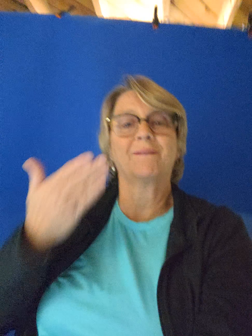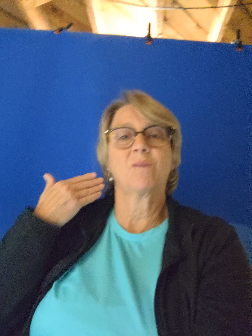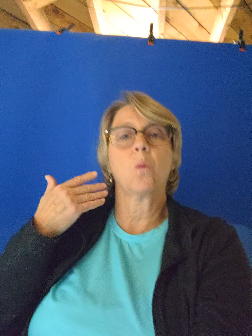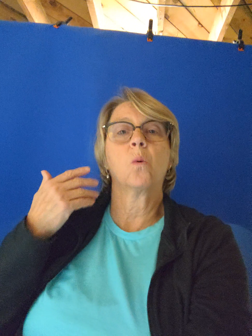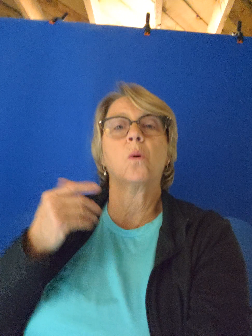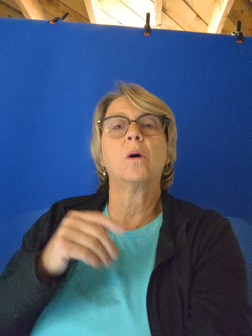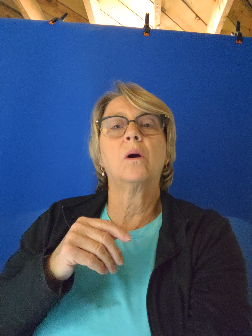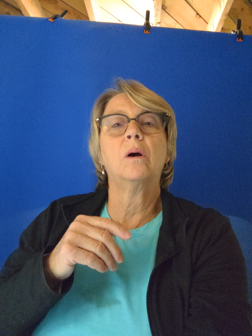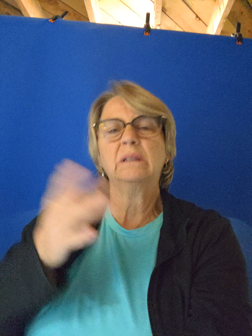before